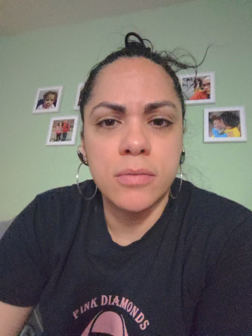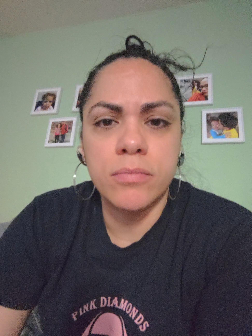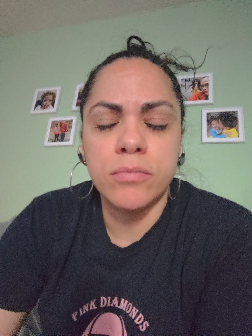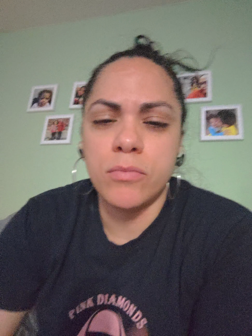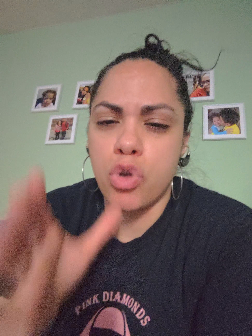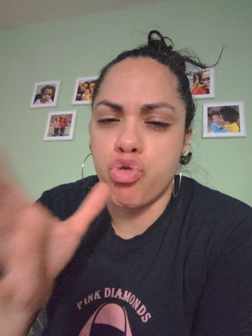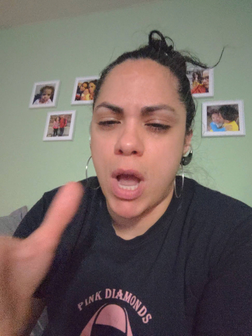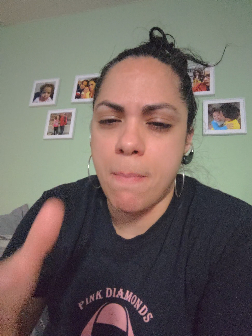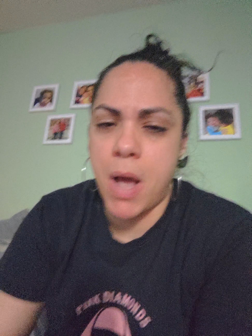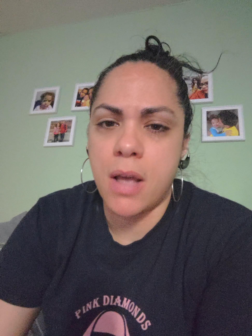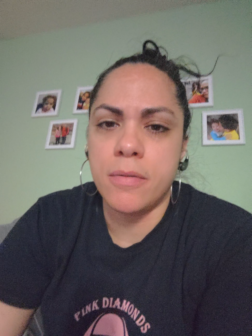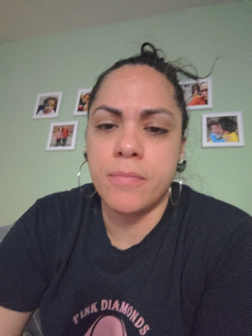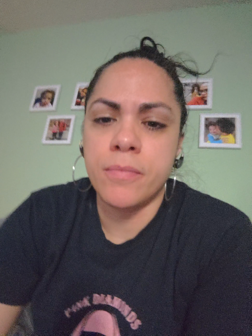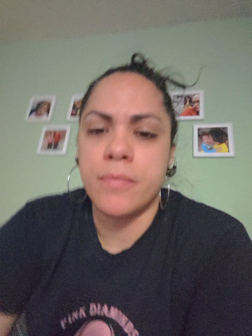grandma